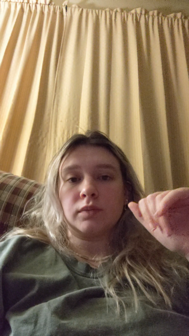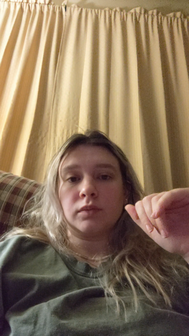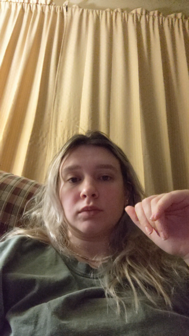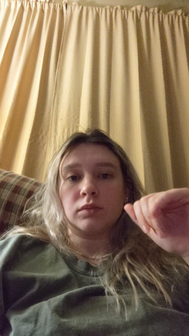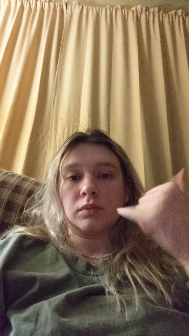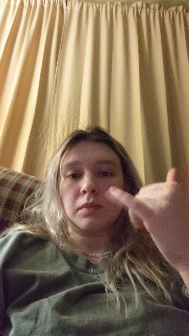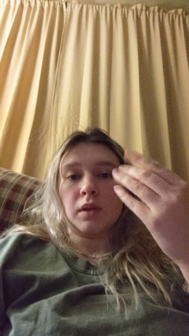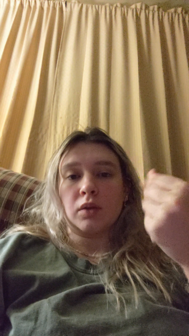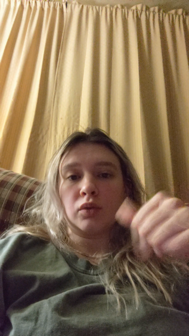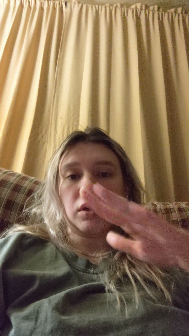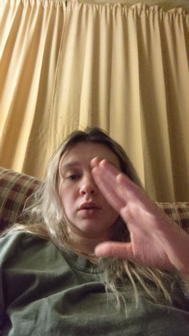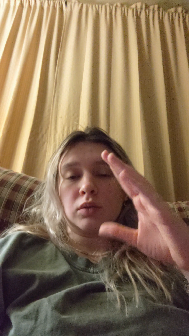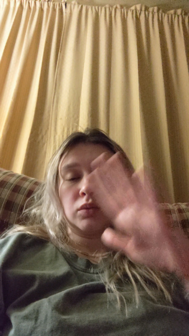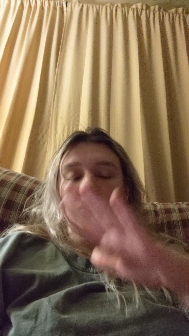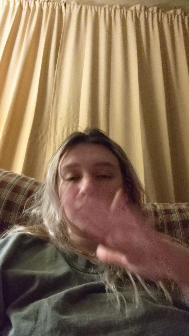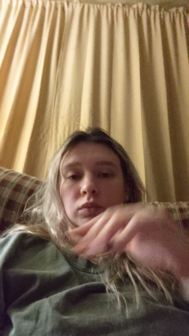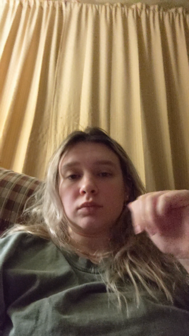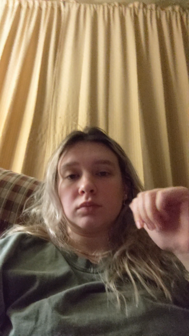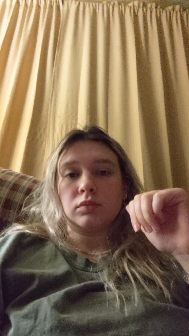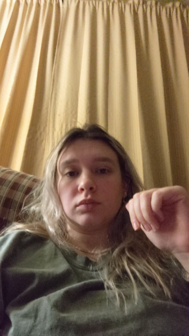playground